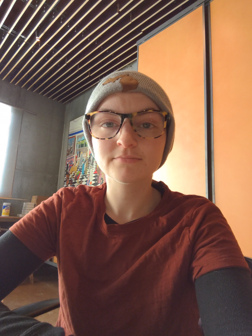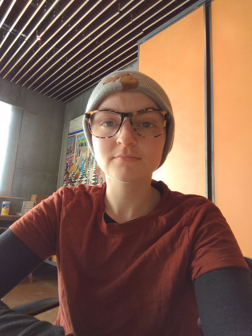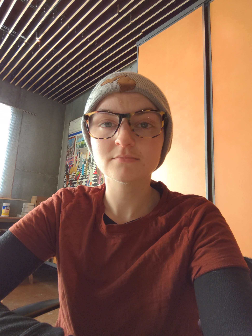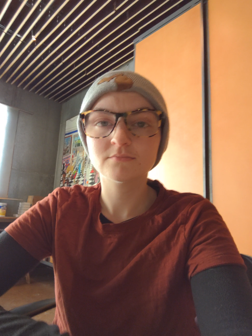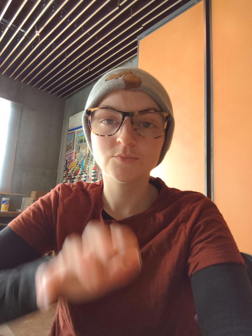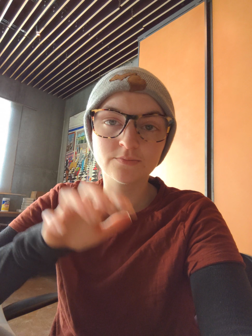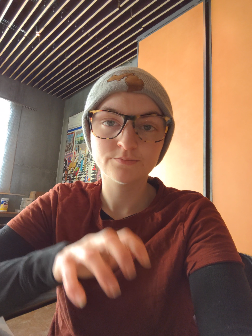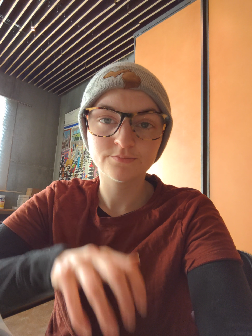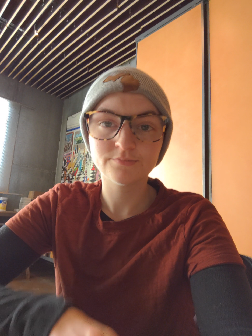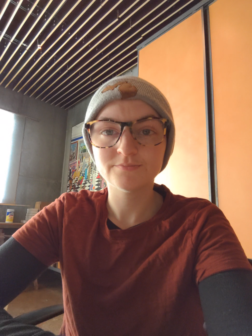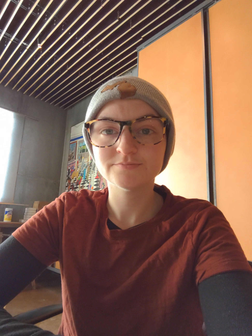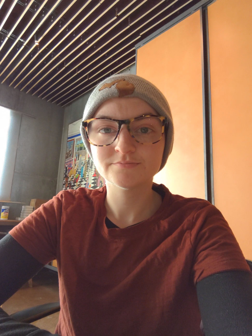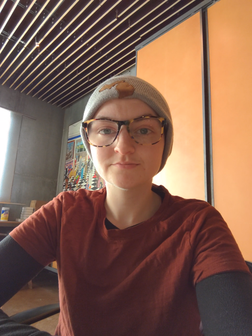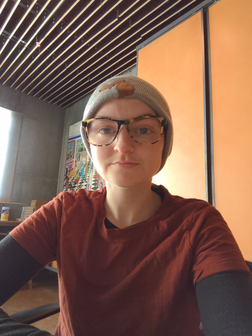alligator